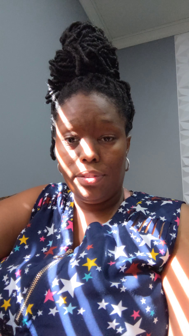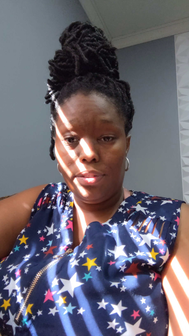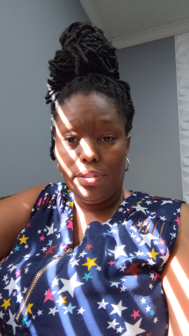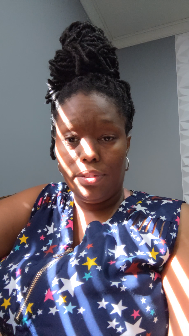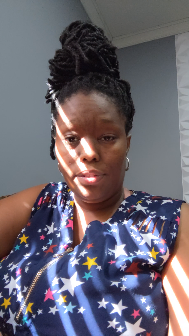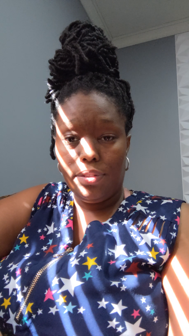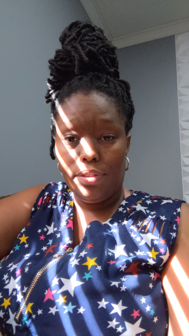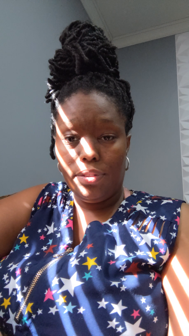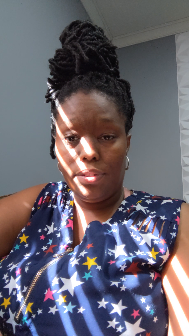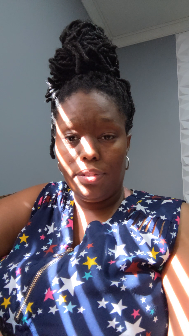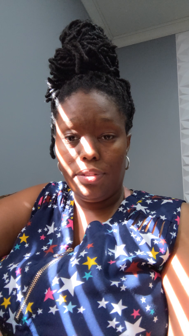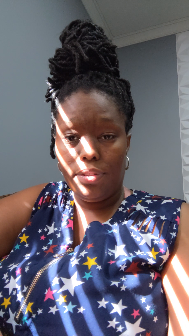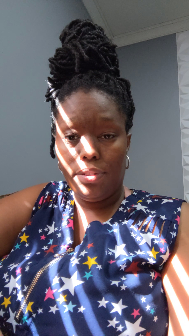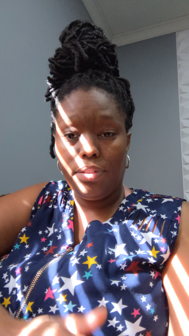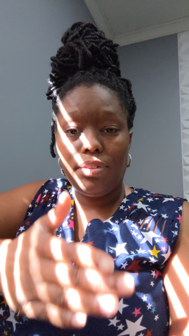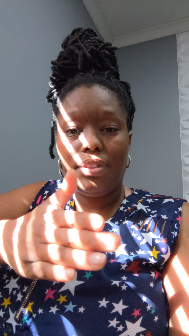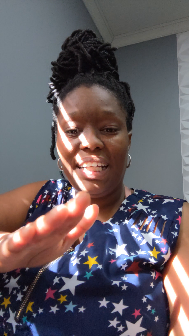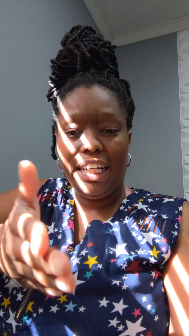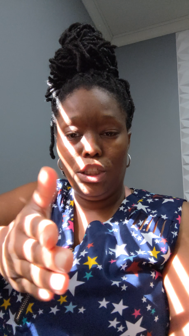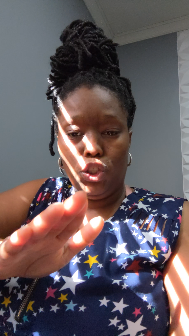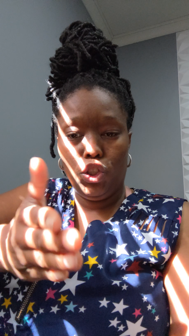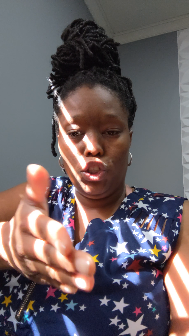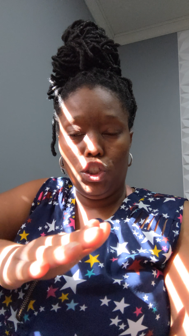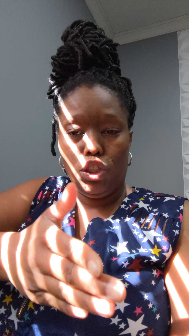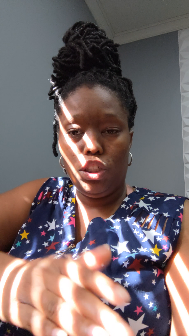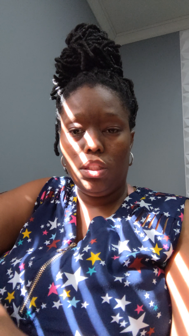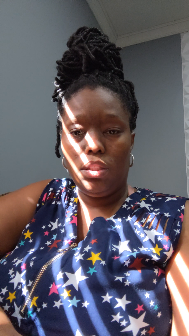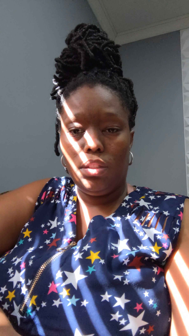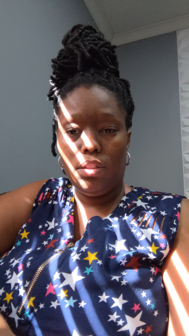kitchen